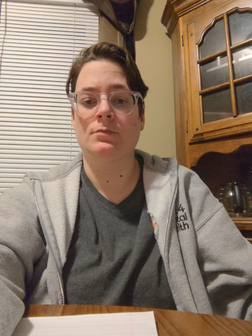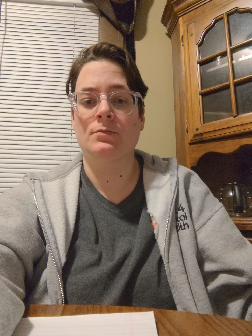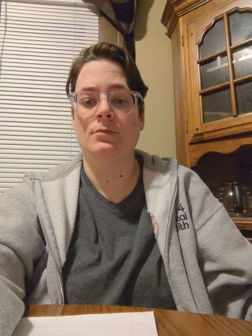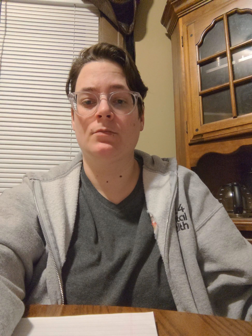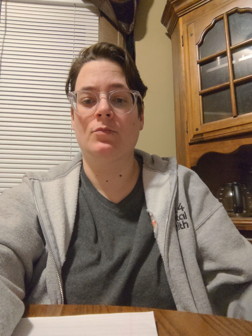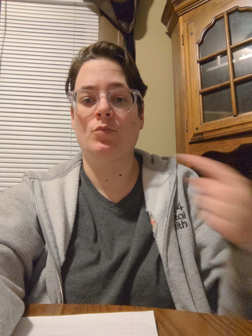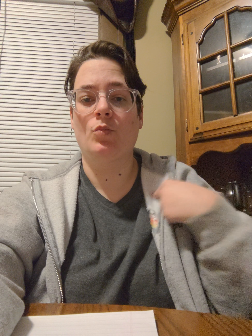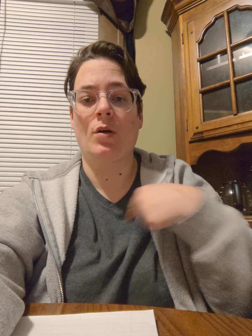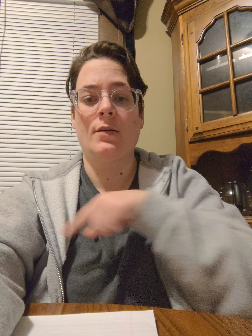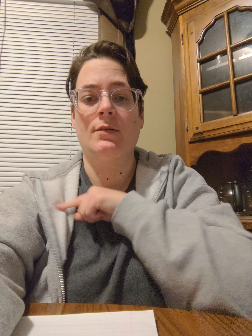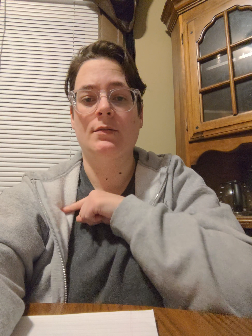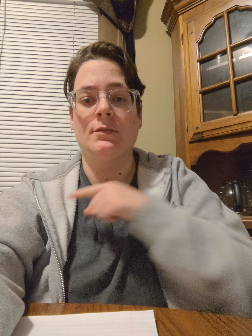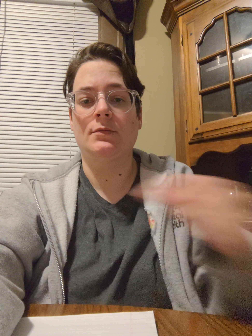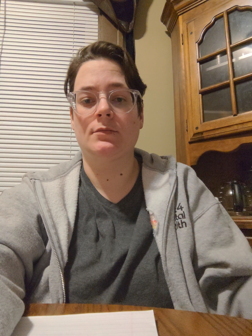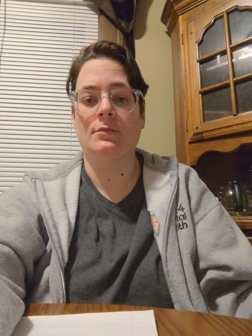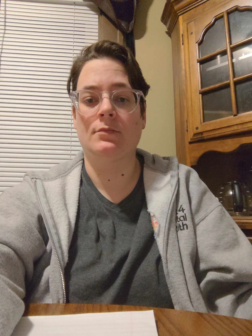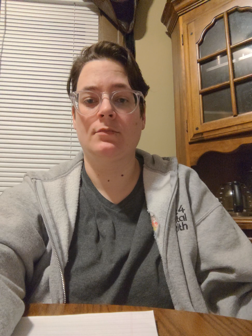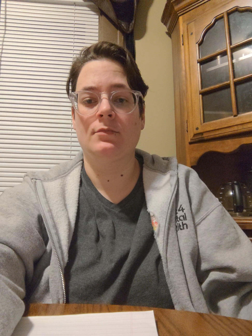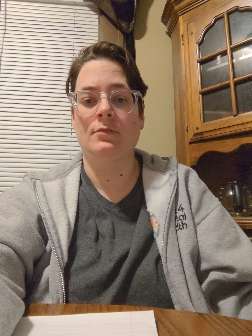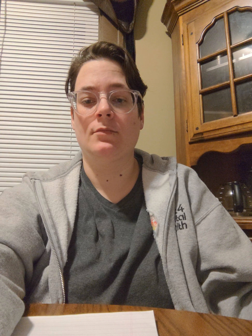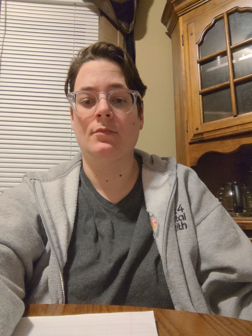we